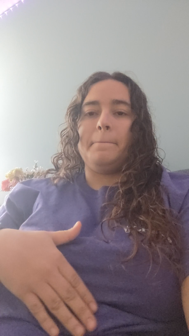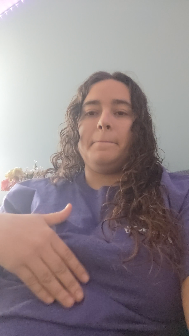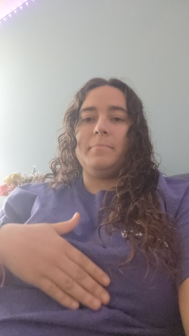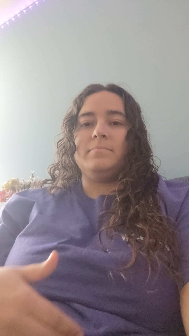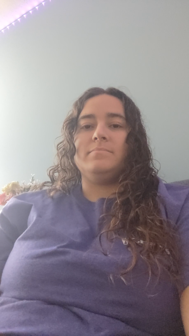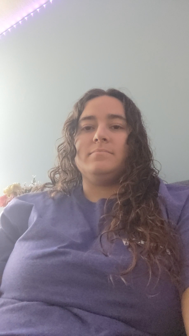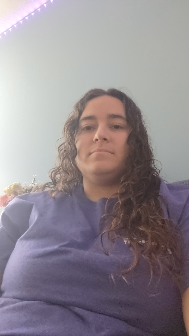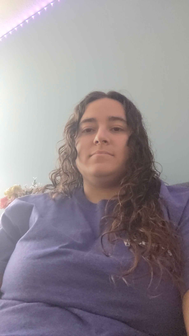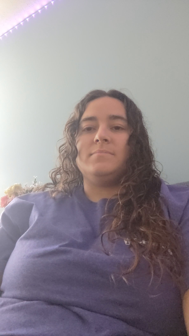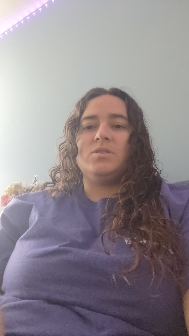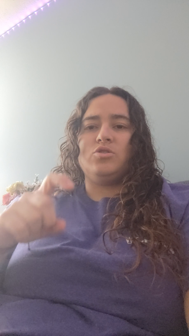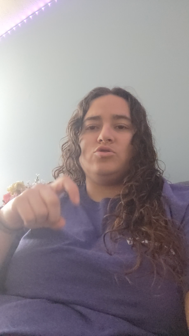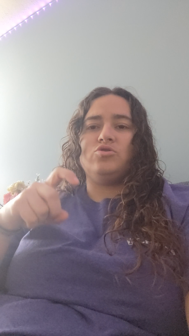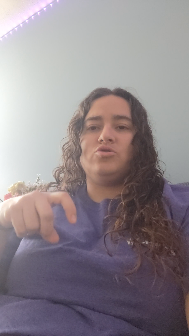should